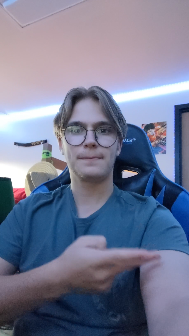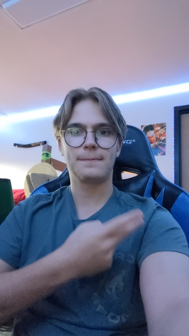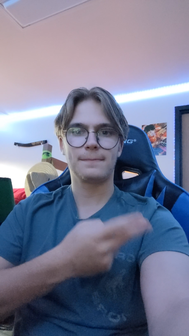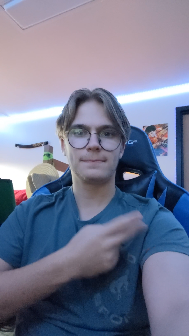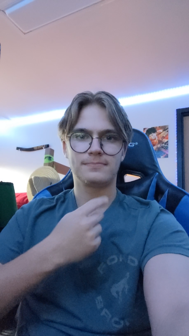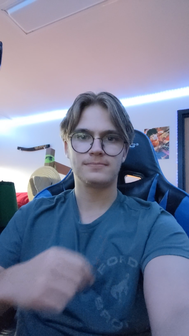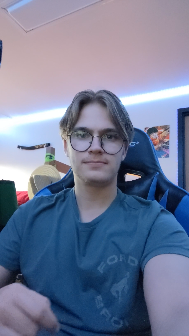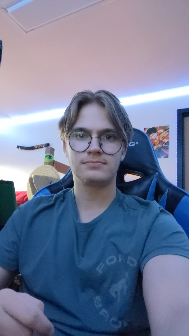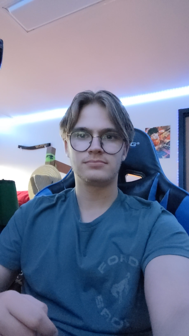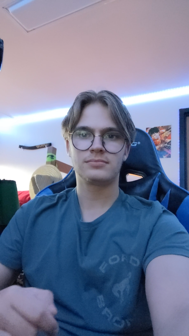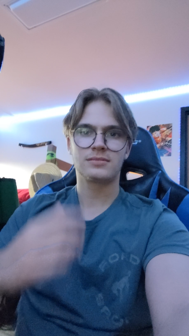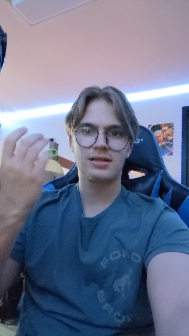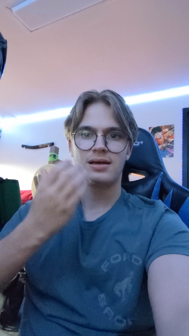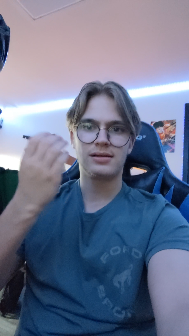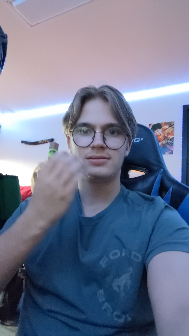shake